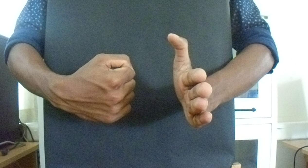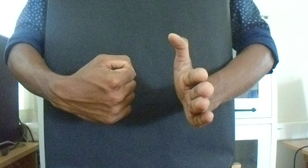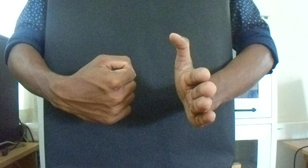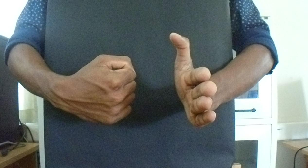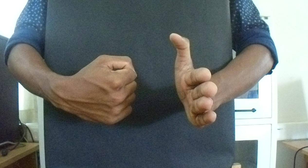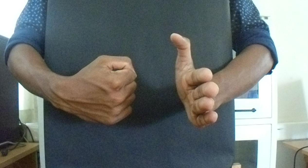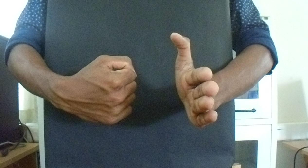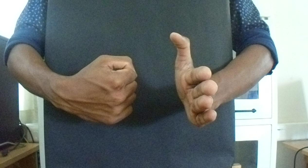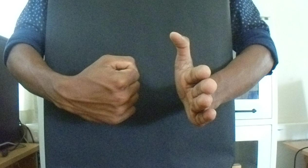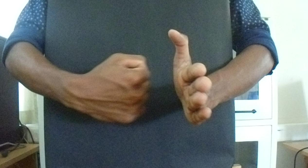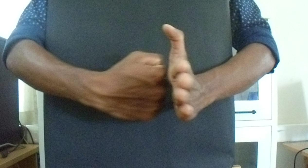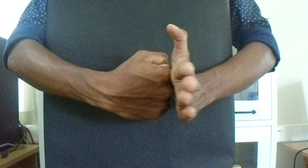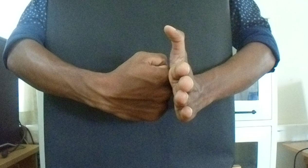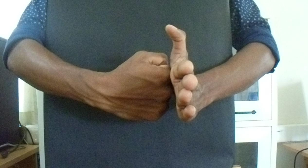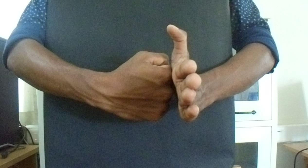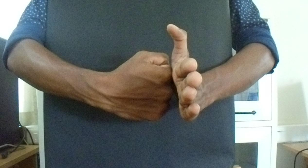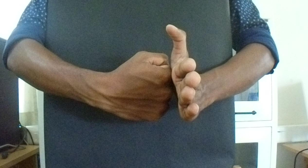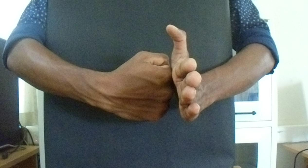accident